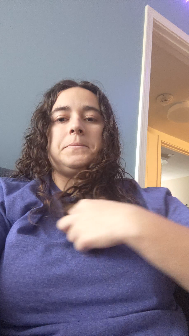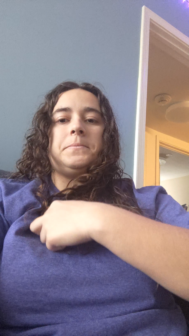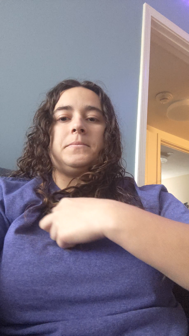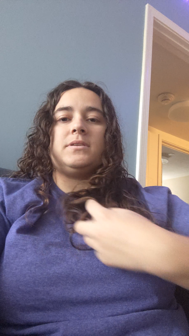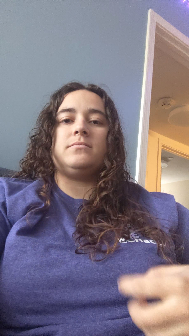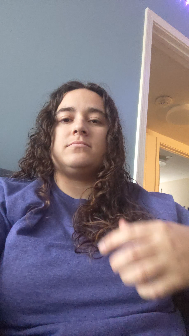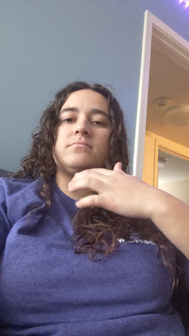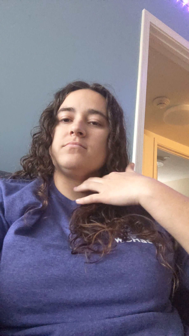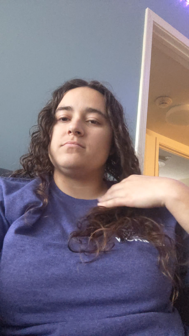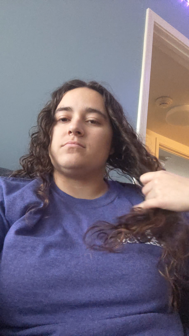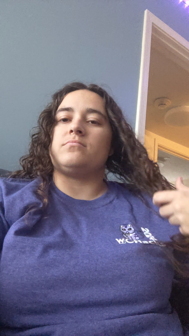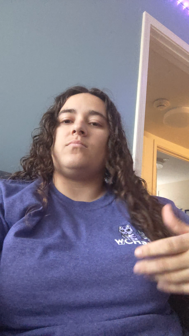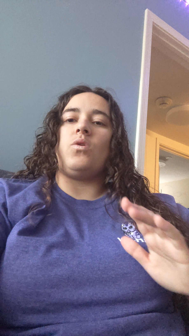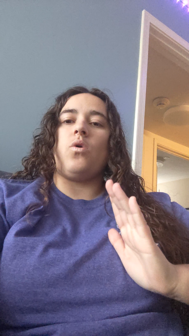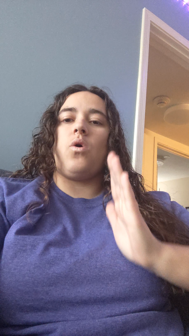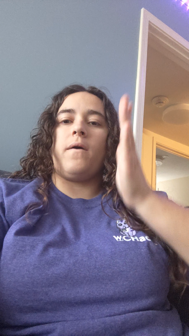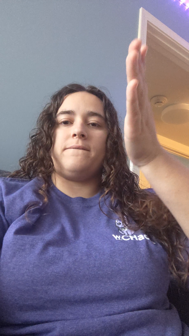over